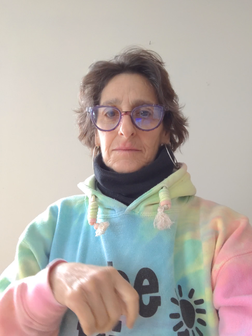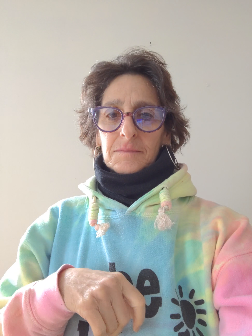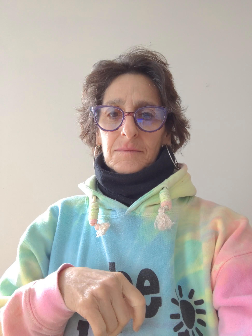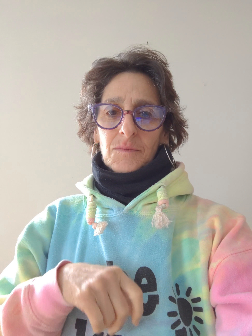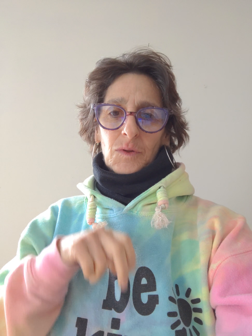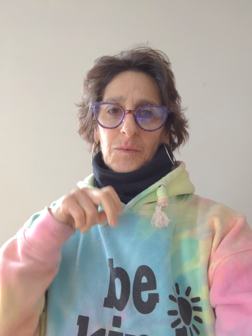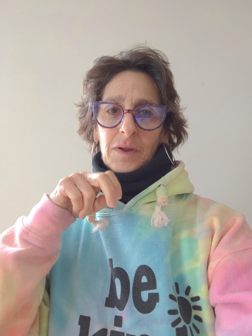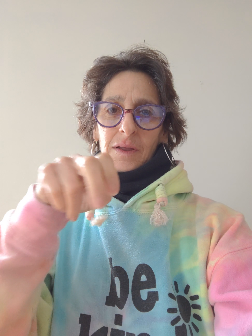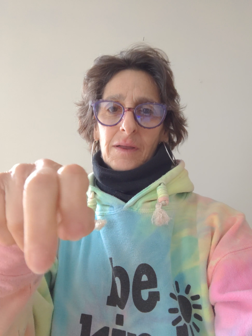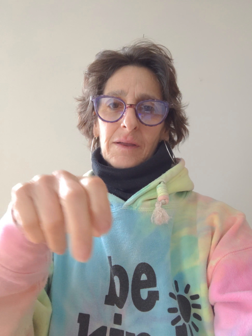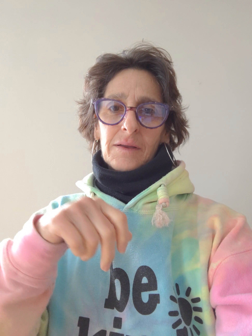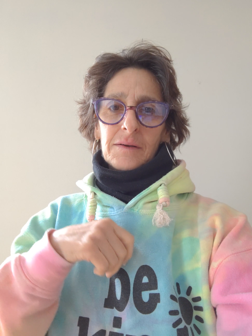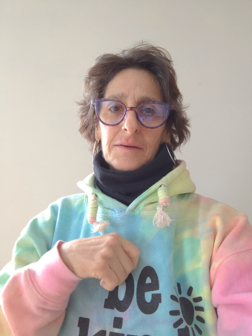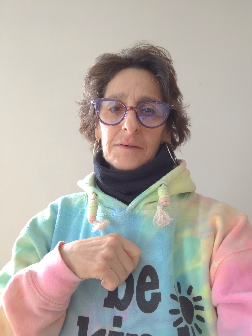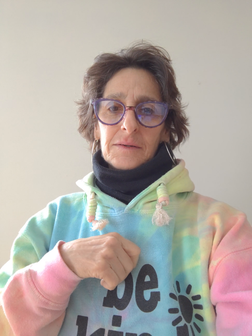ride